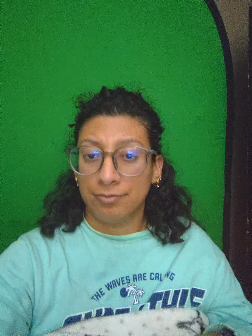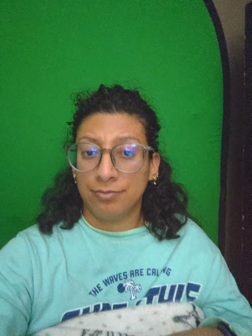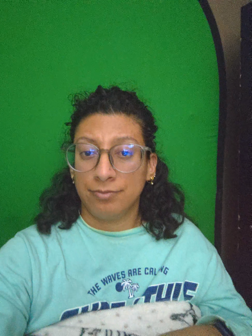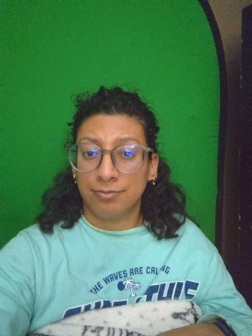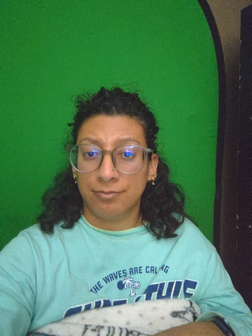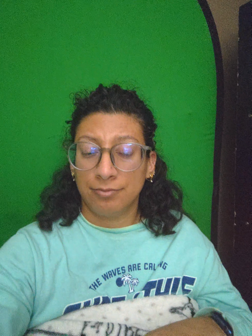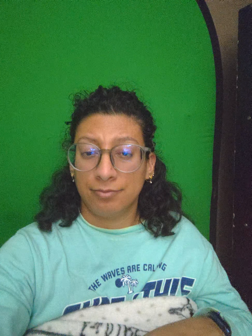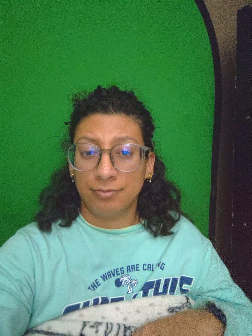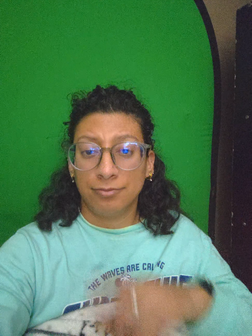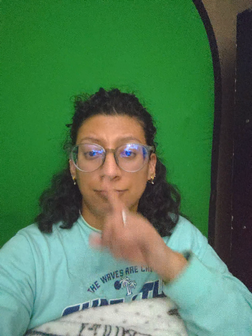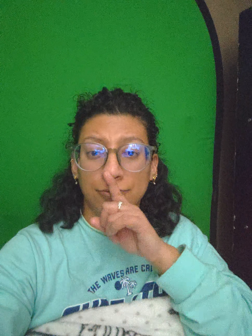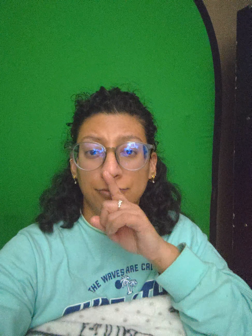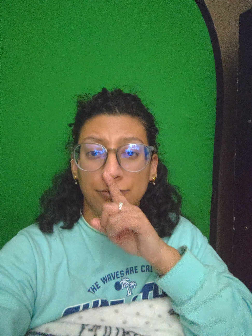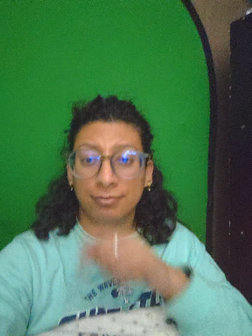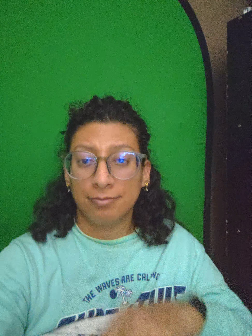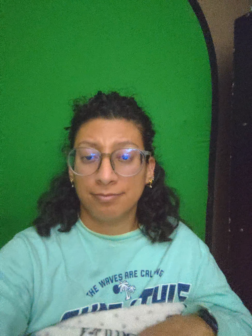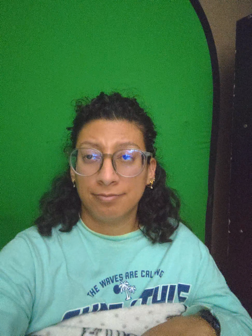shhh